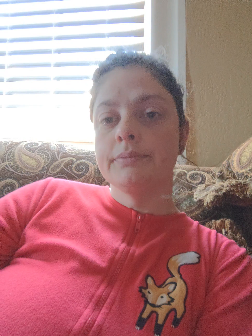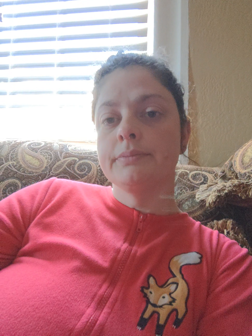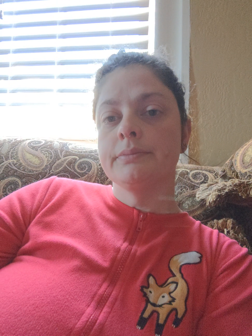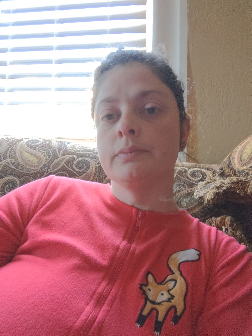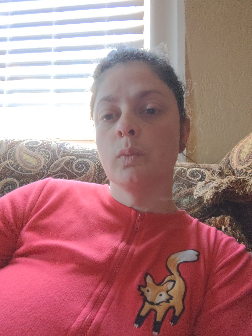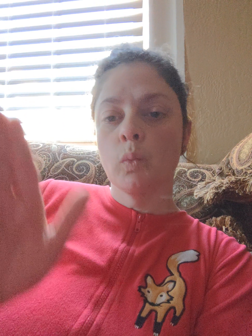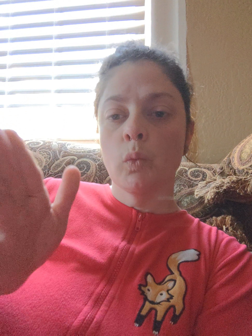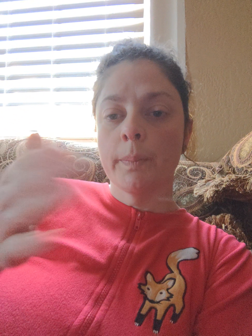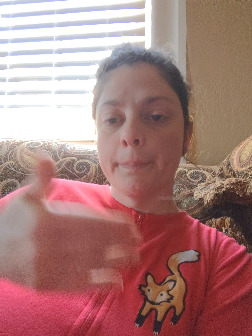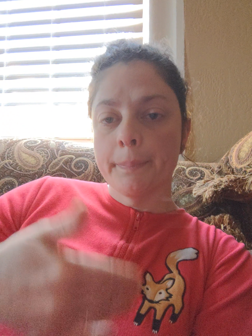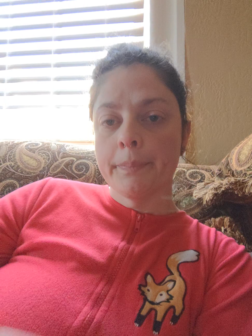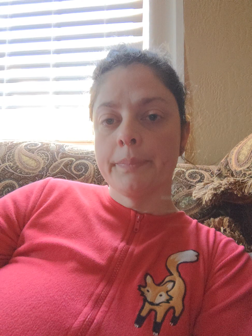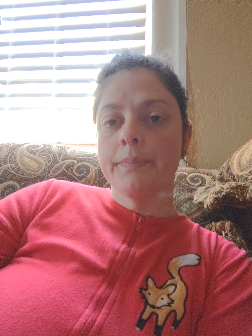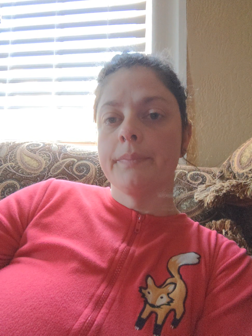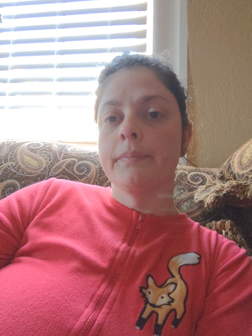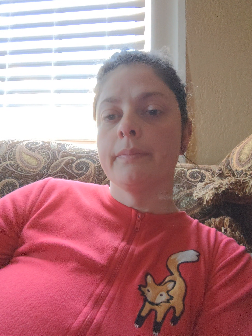room